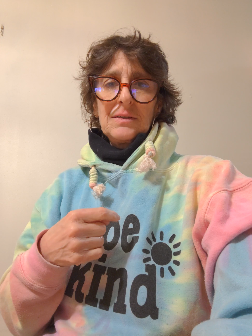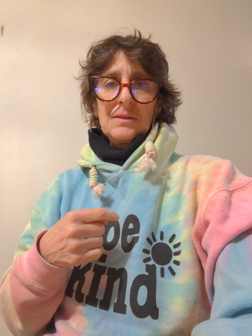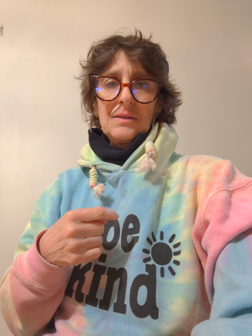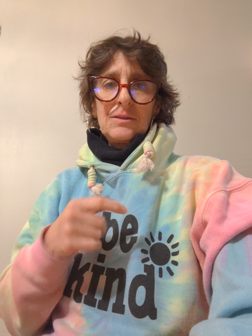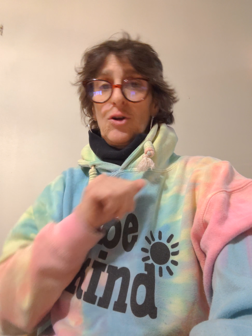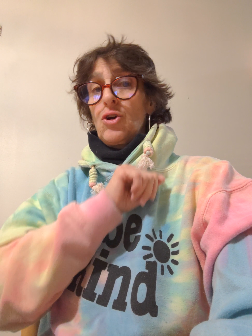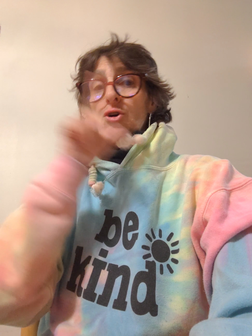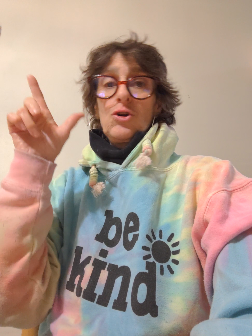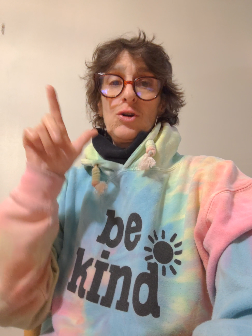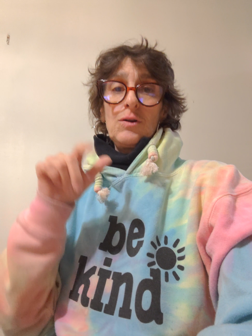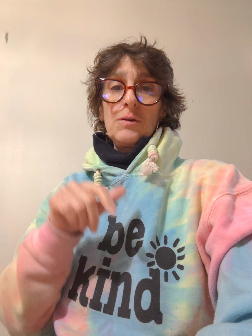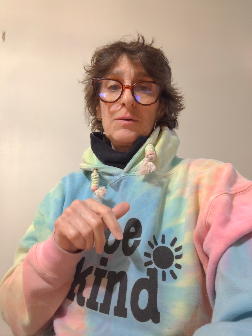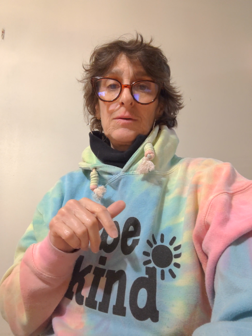all